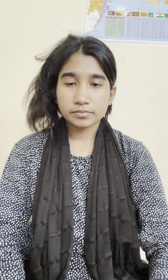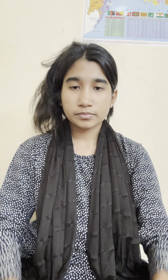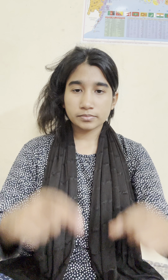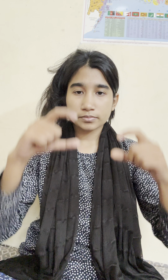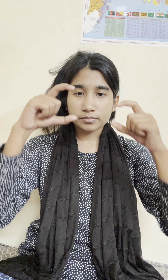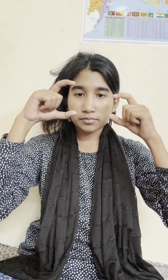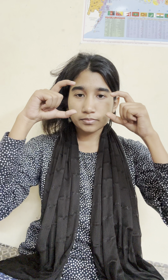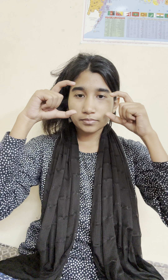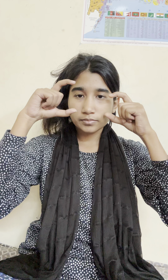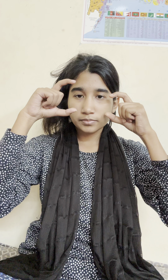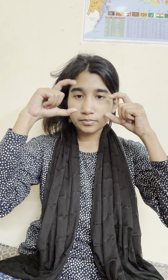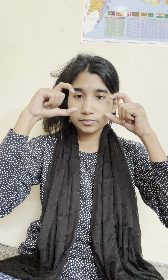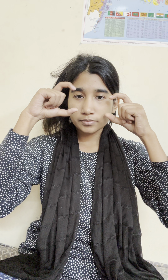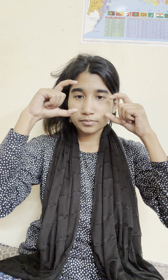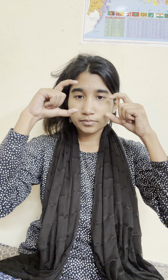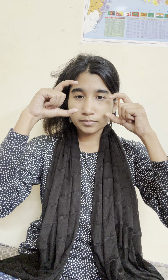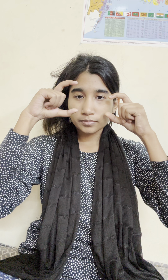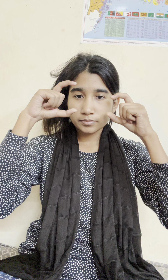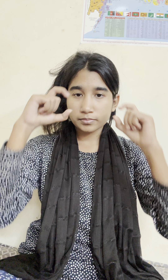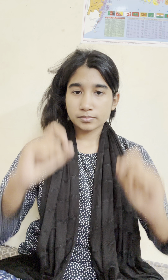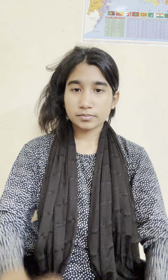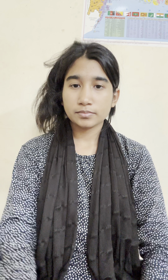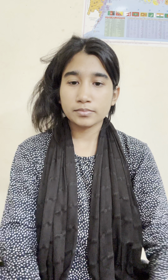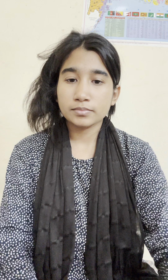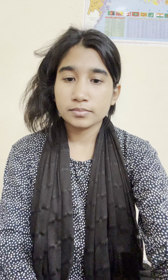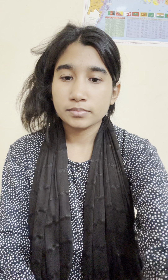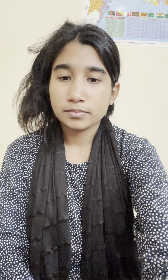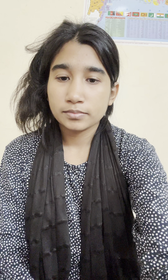ক্যামেরা